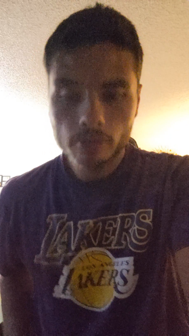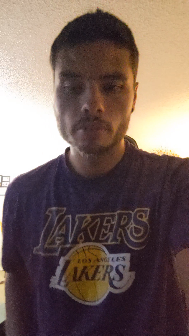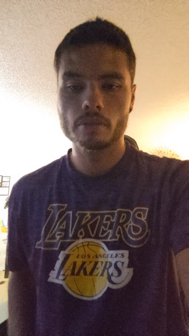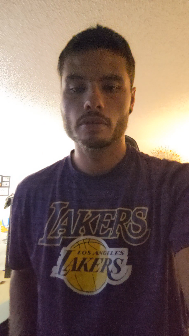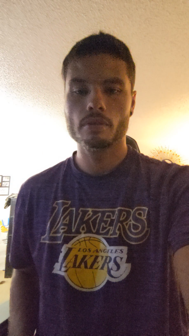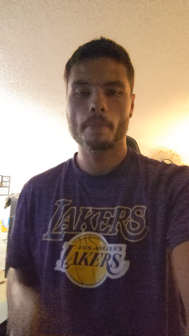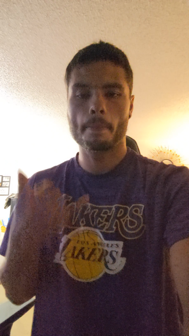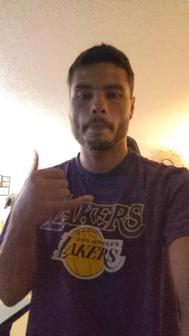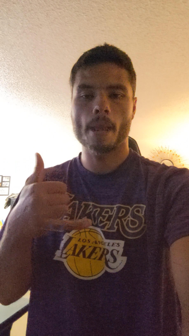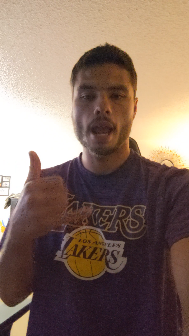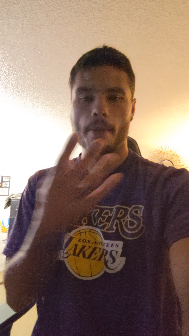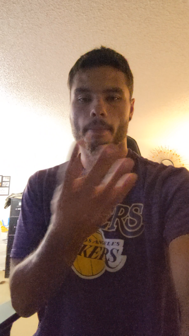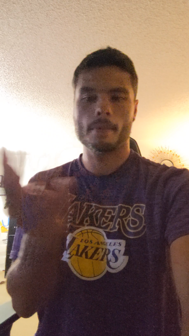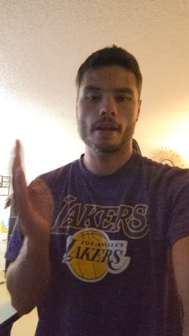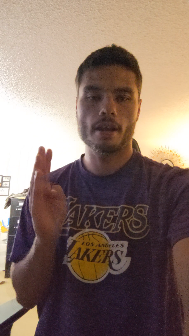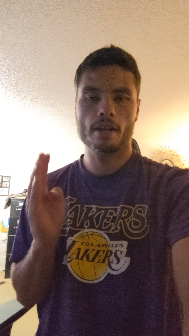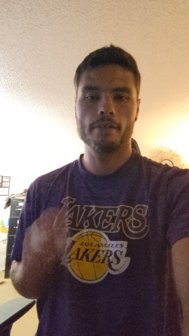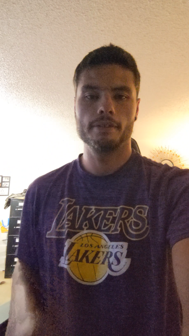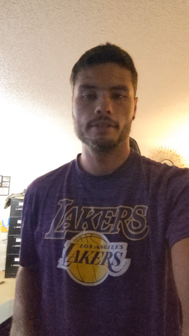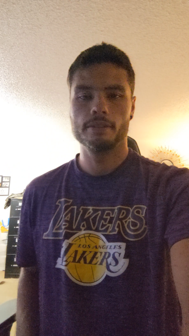playpen